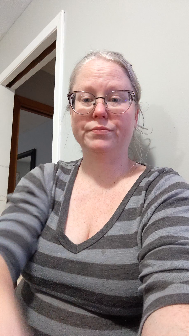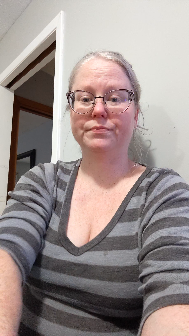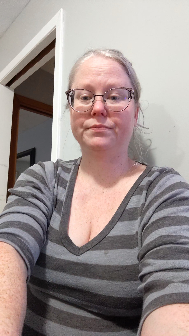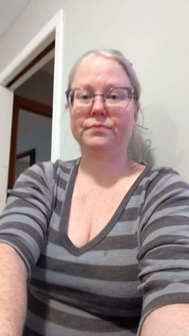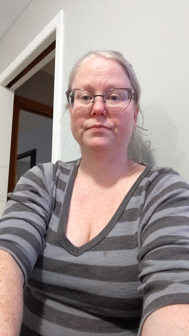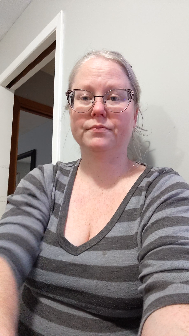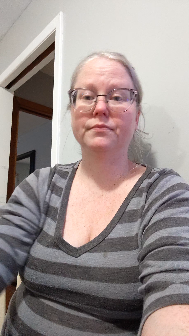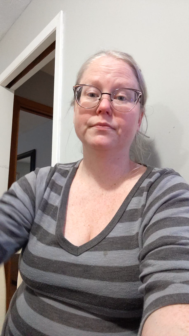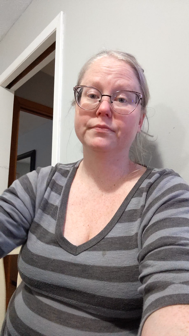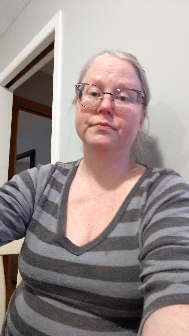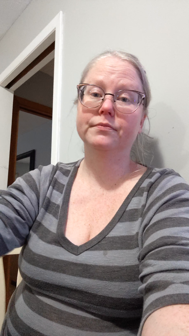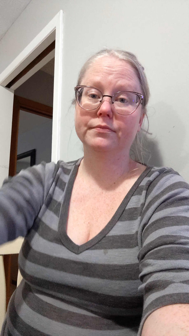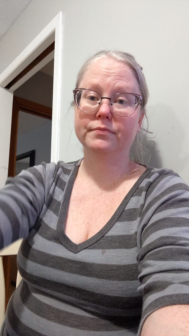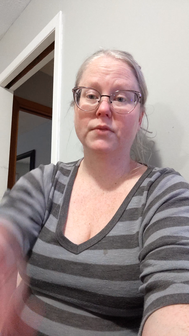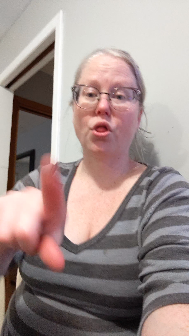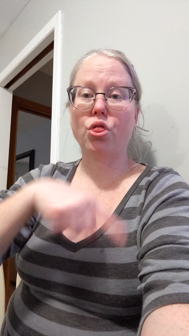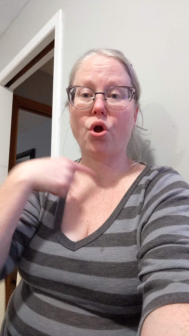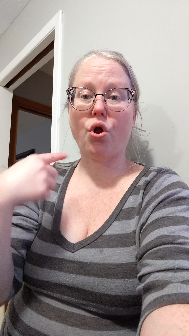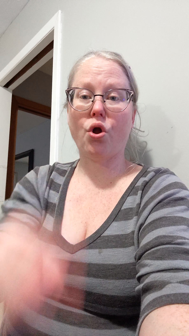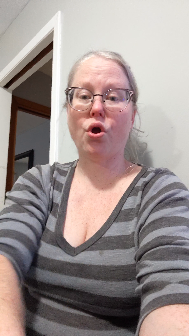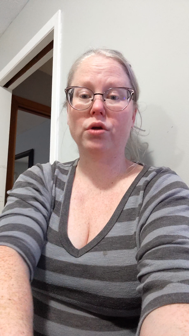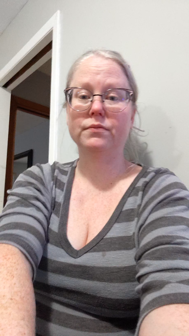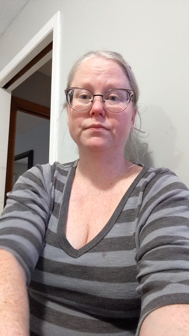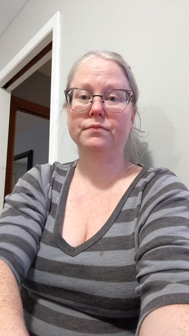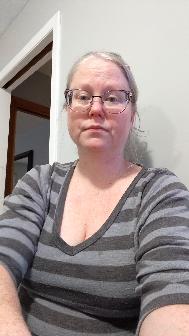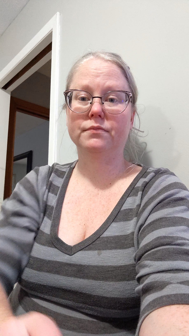long